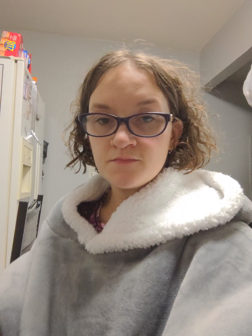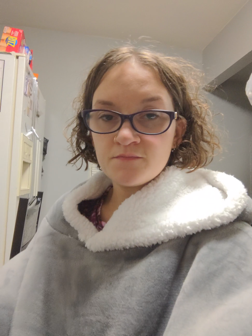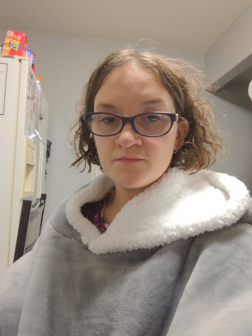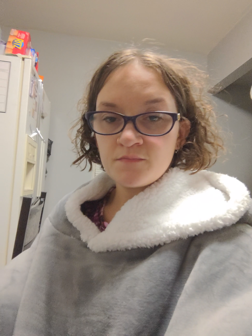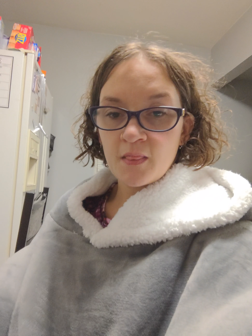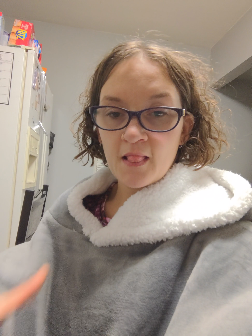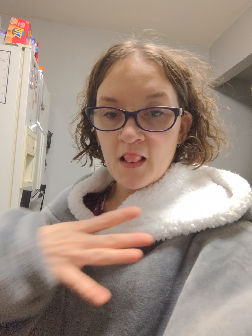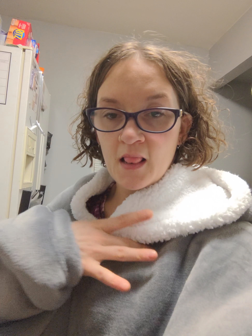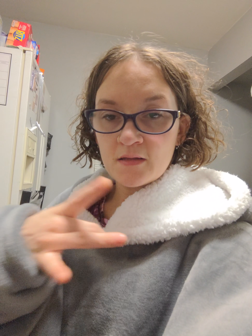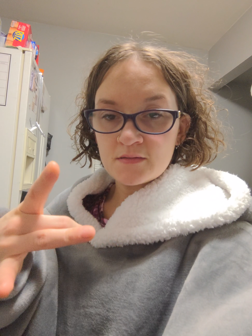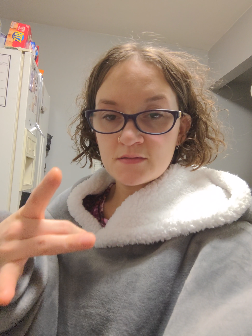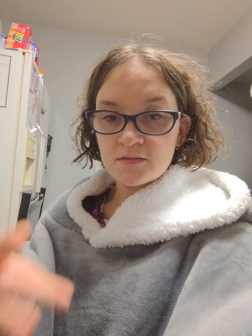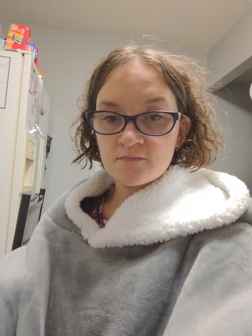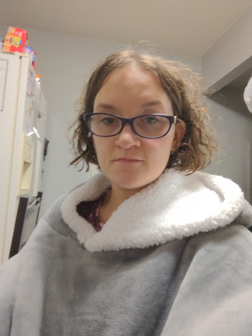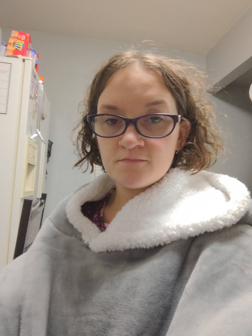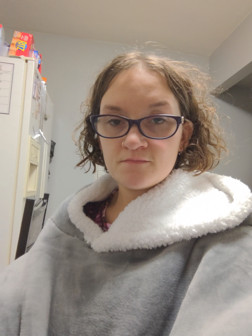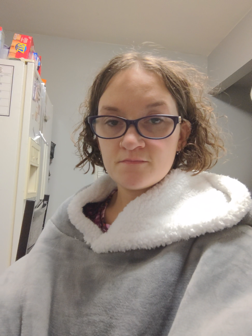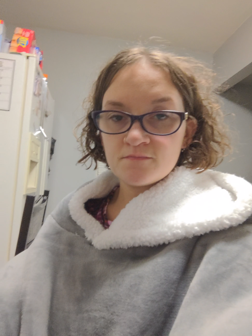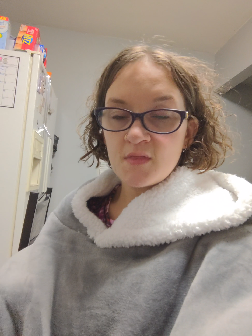like